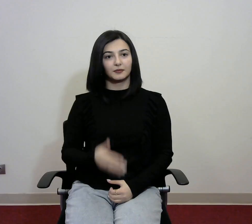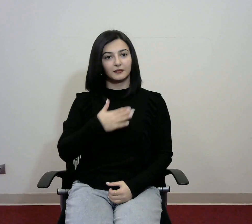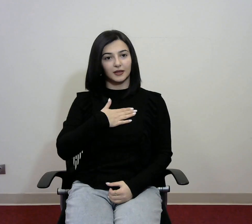mən